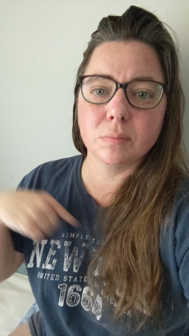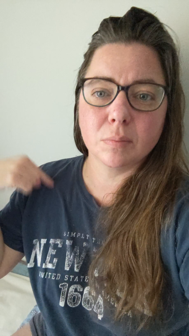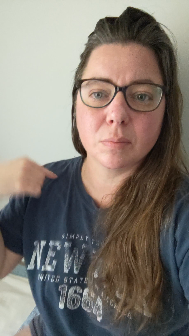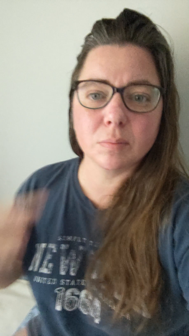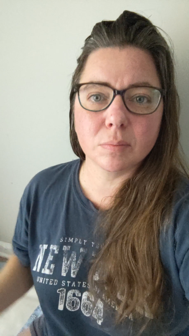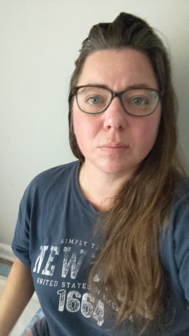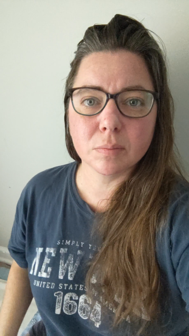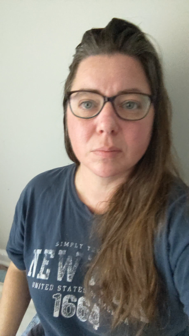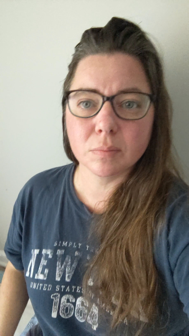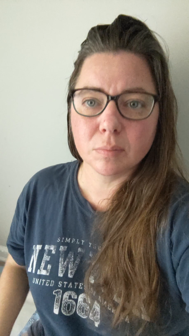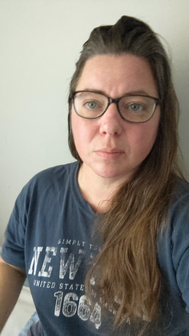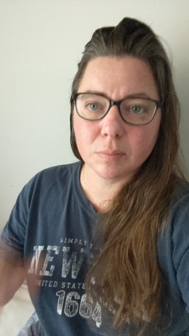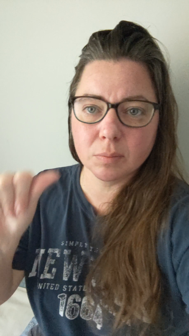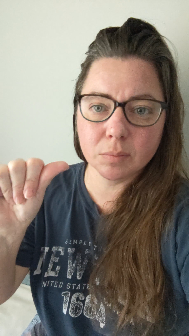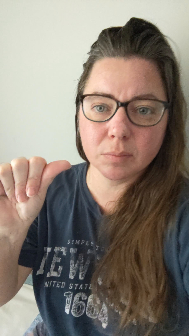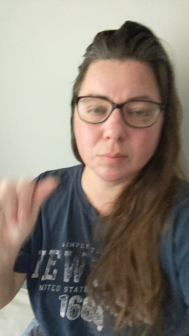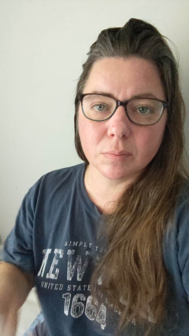a